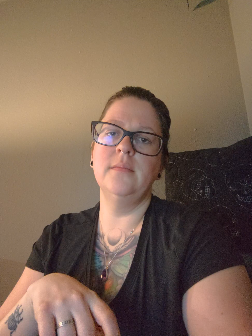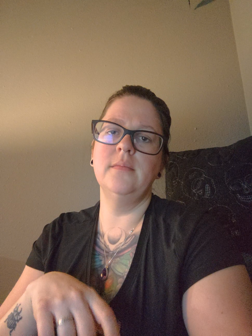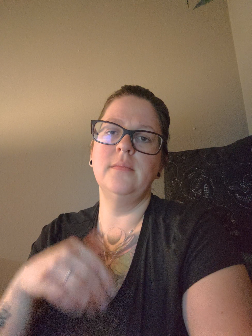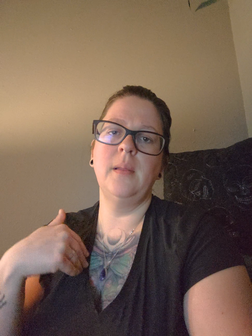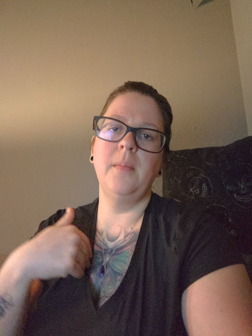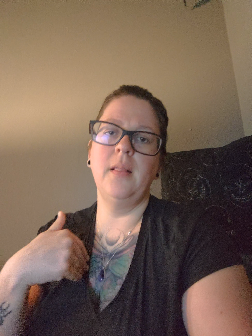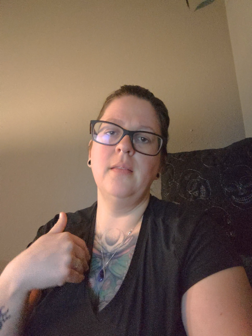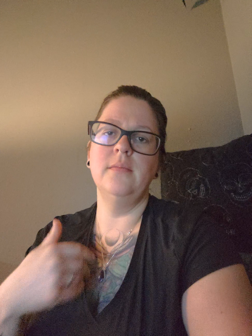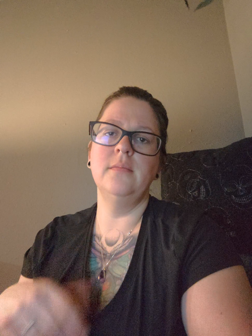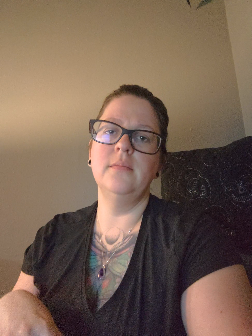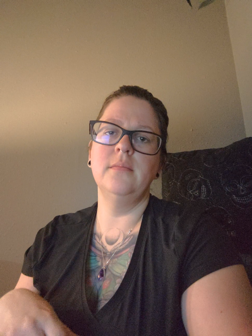animal